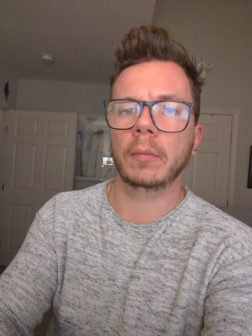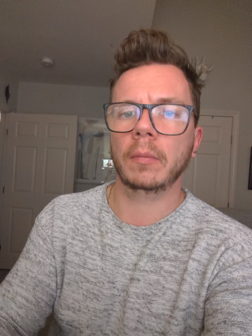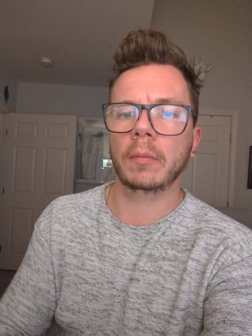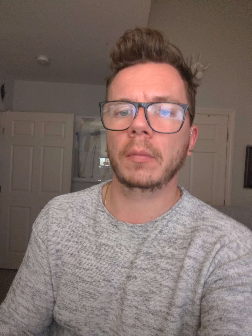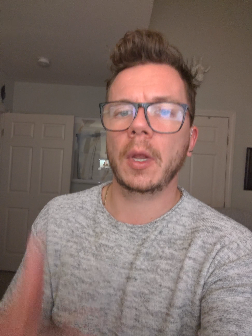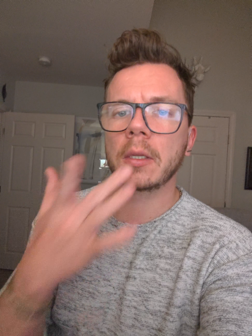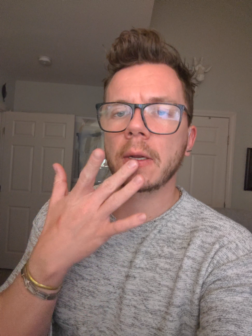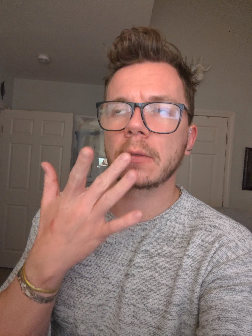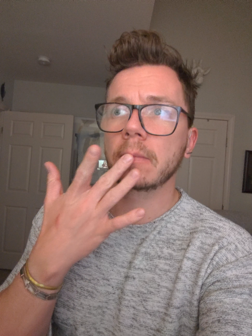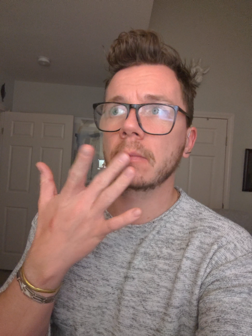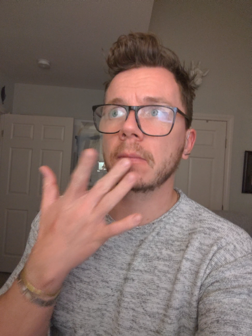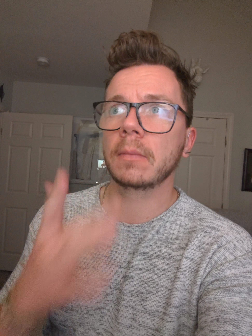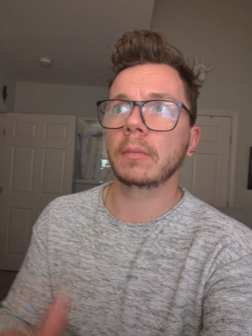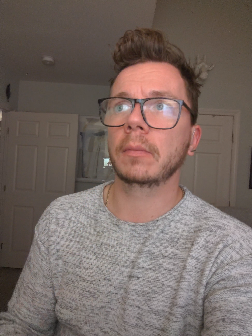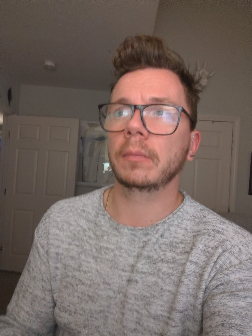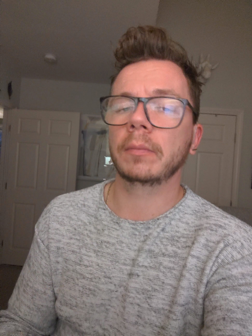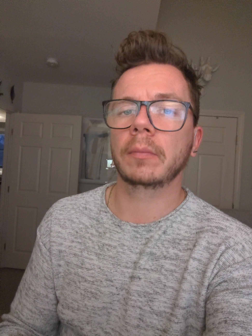taste